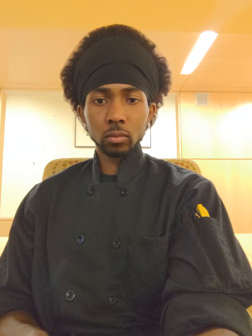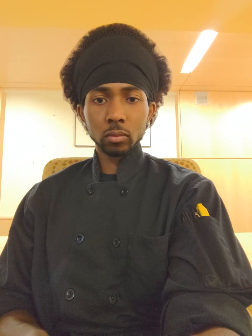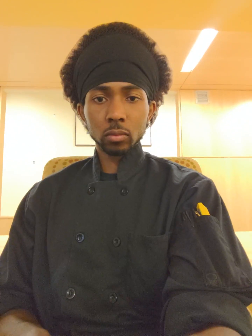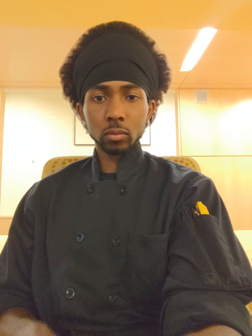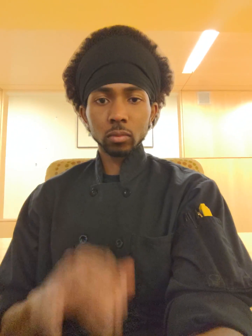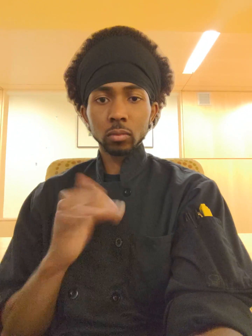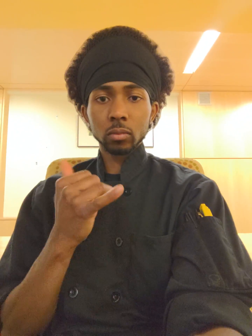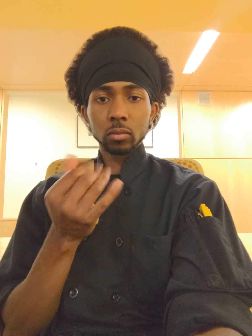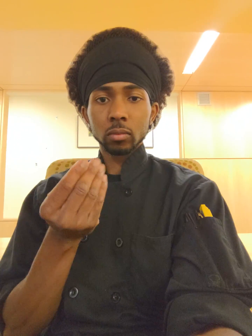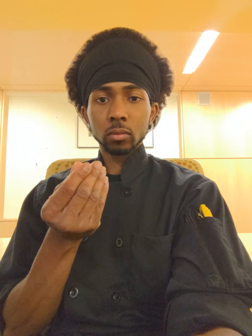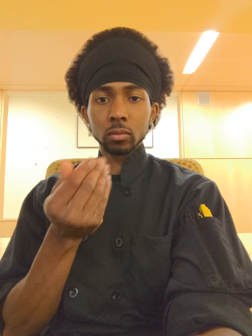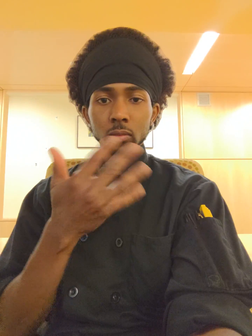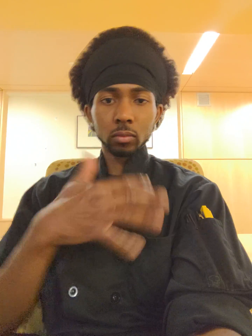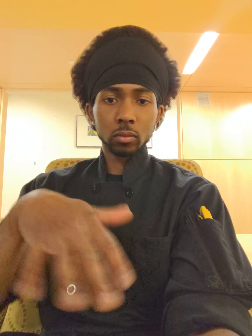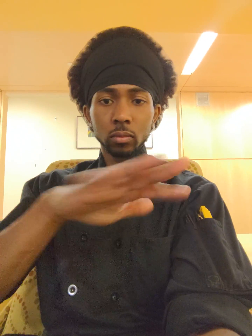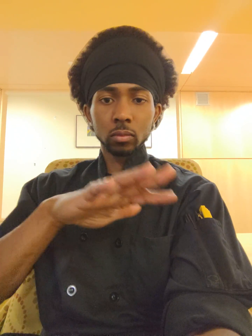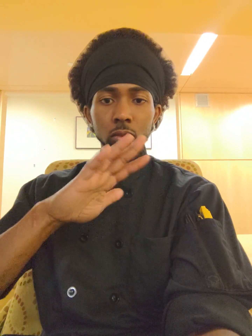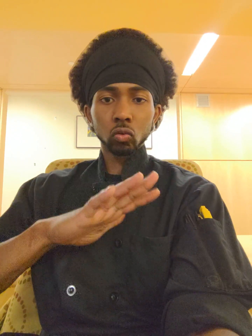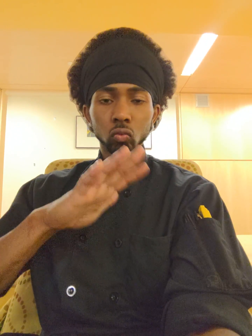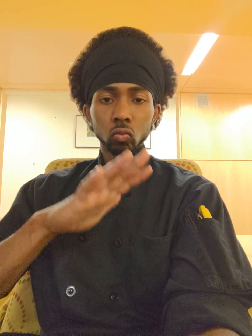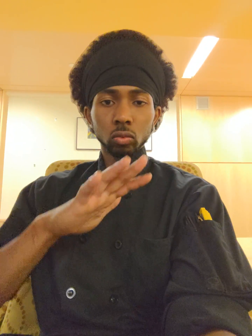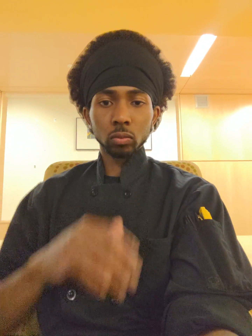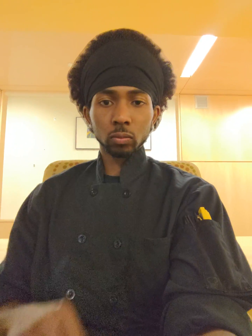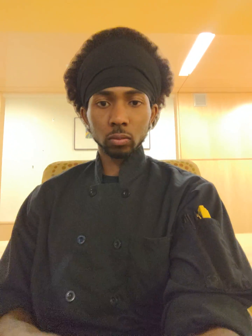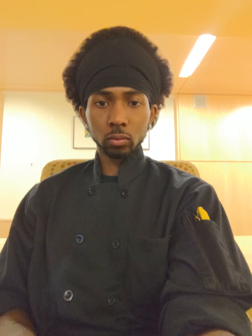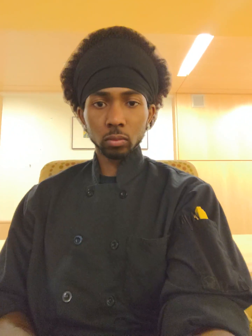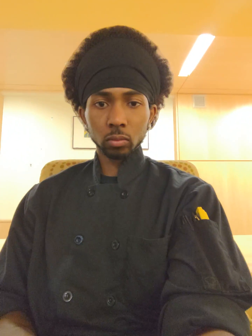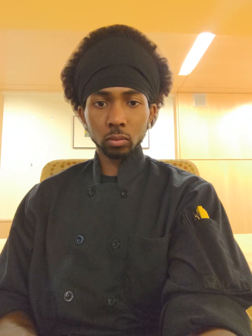playground